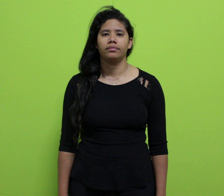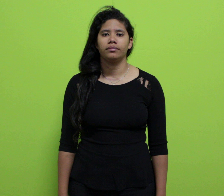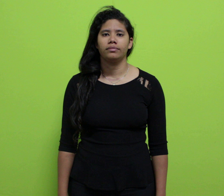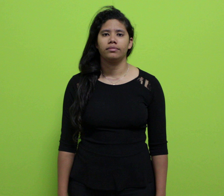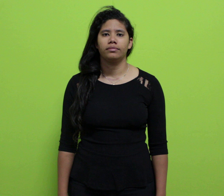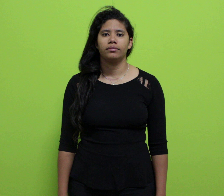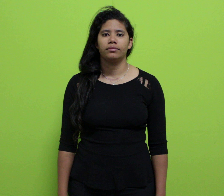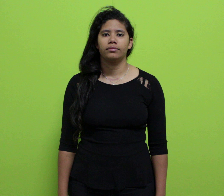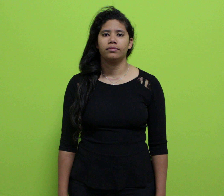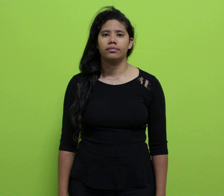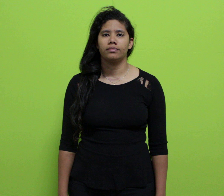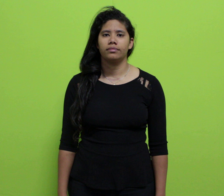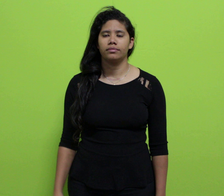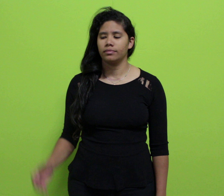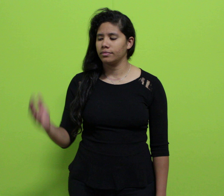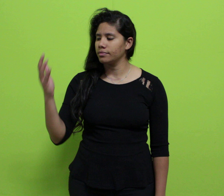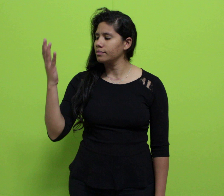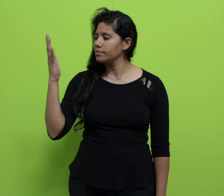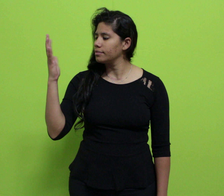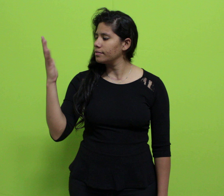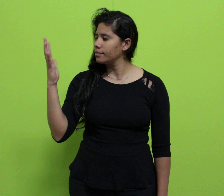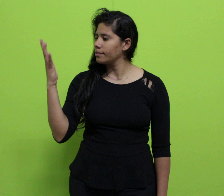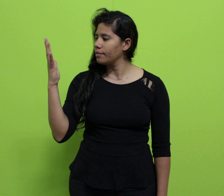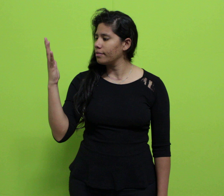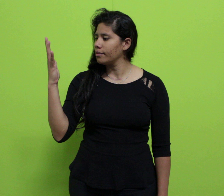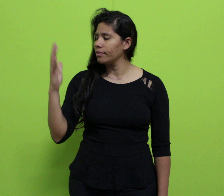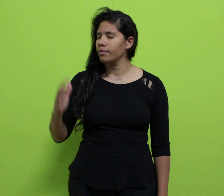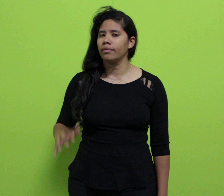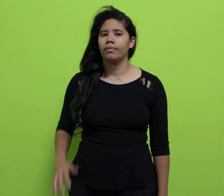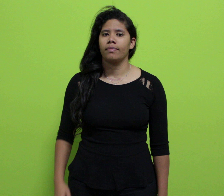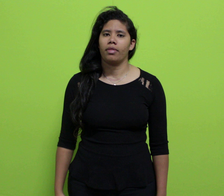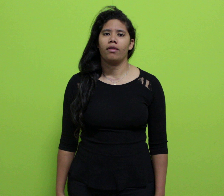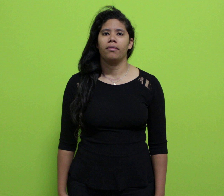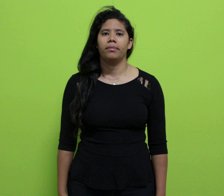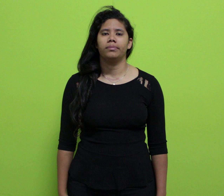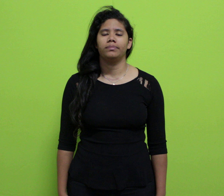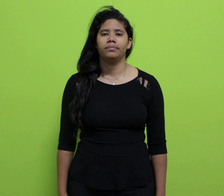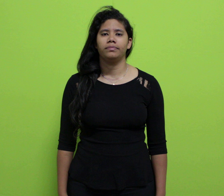espelho